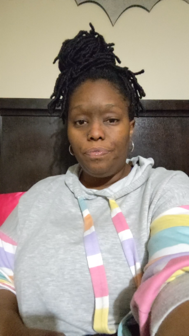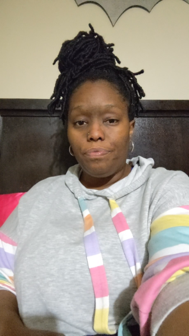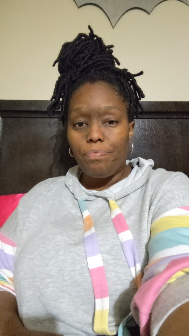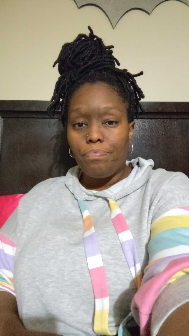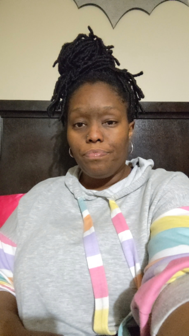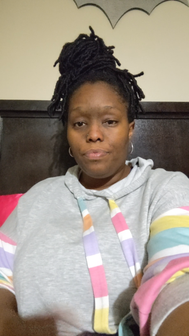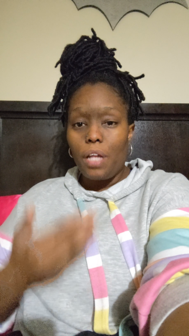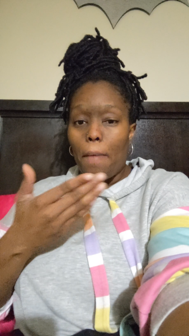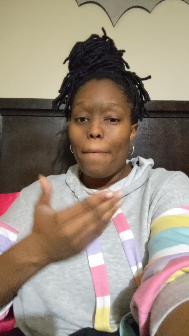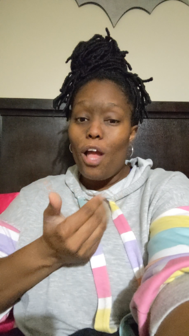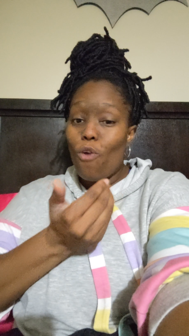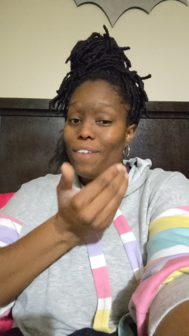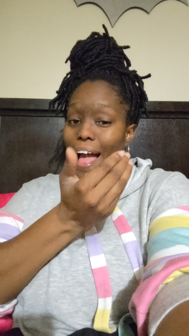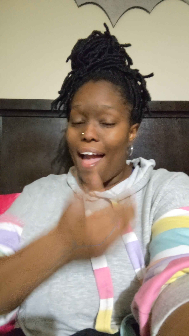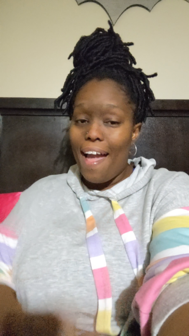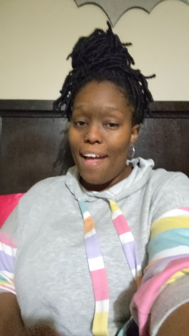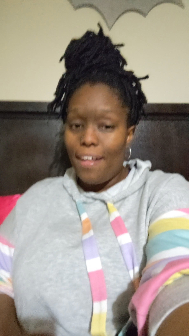butterfly